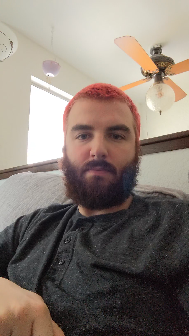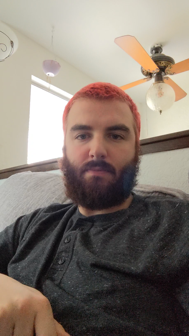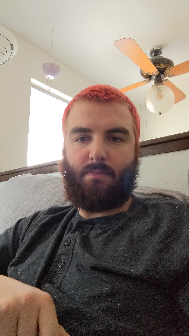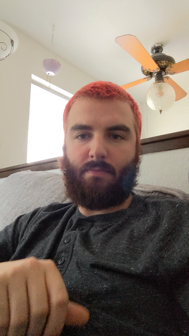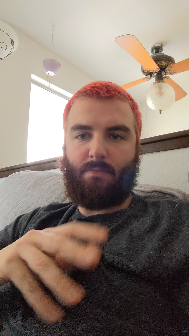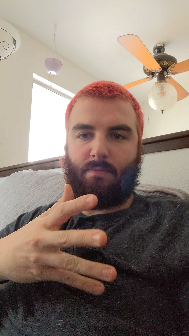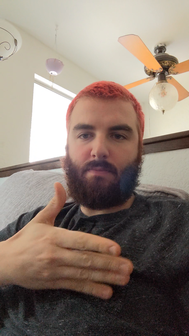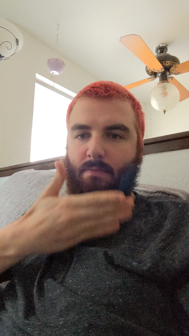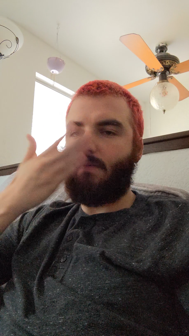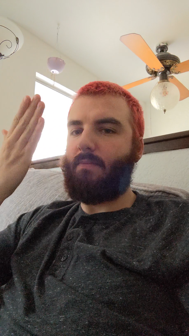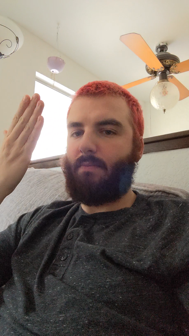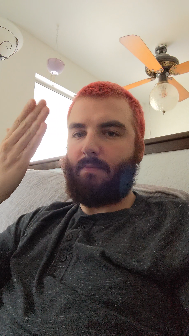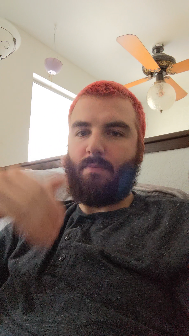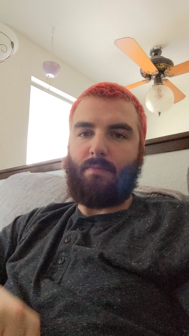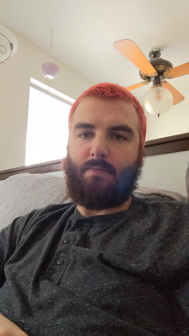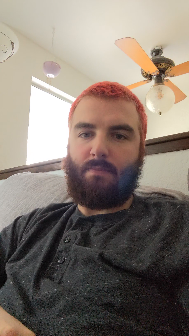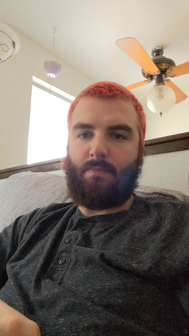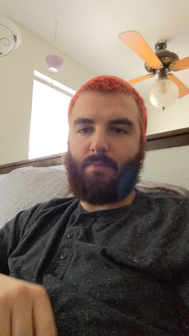all gone